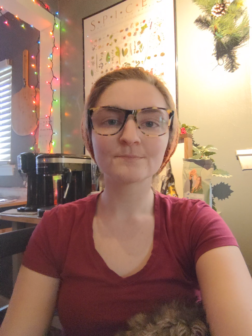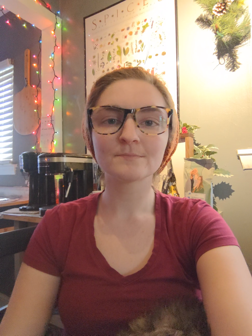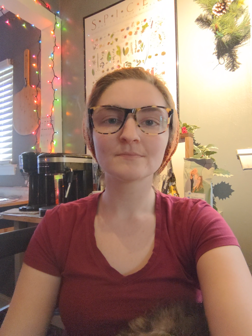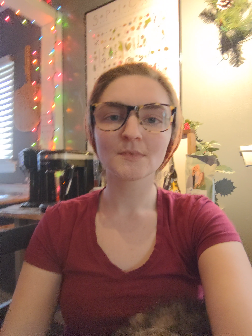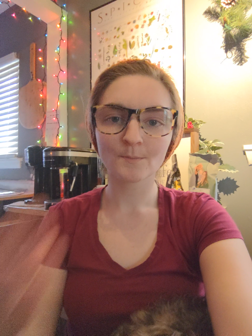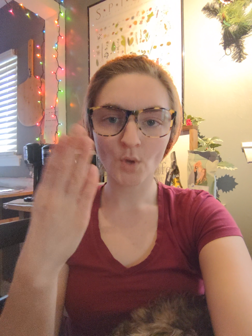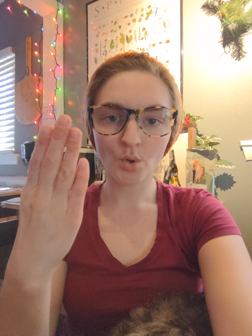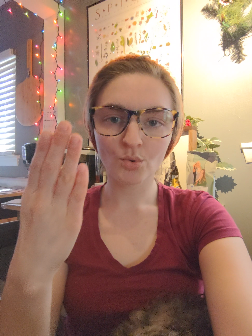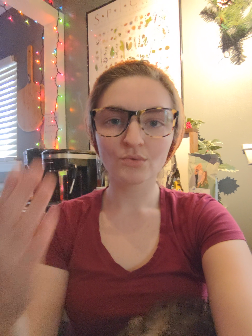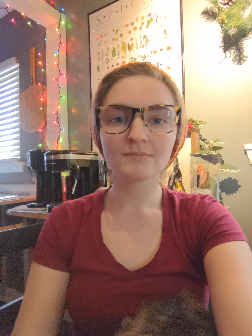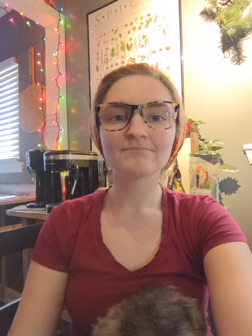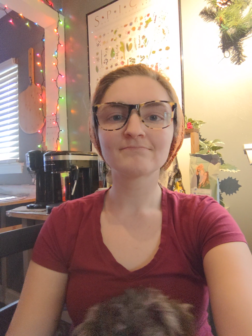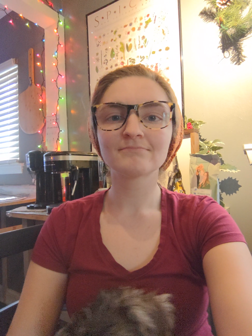morning